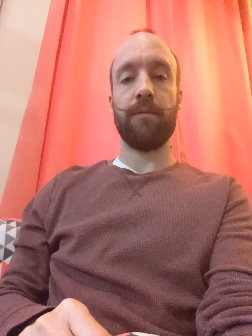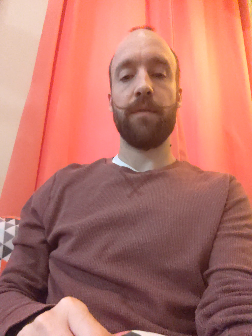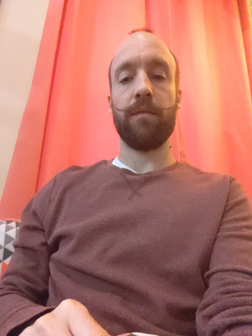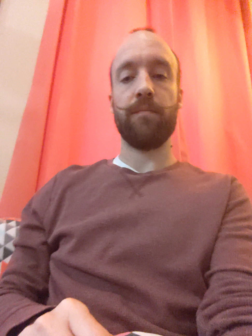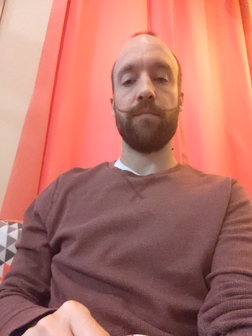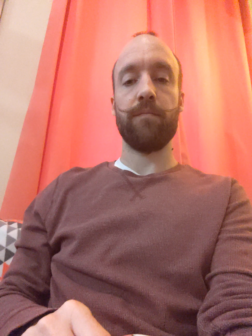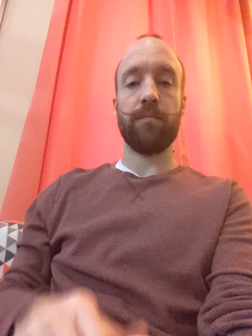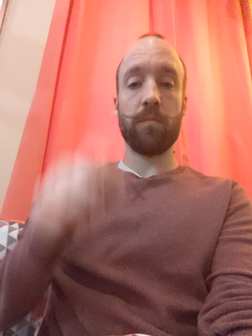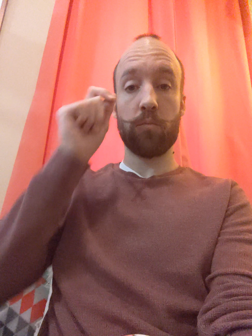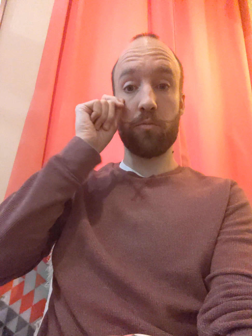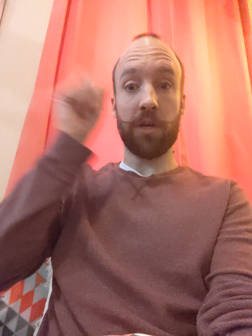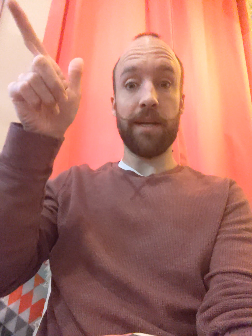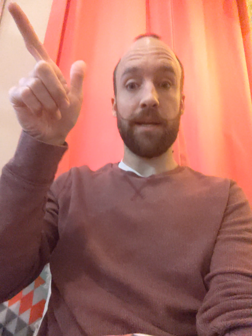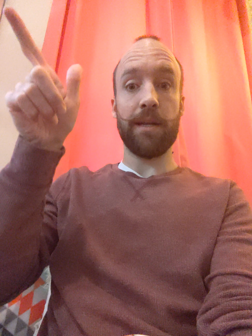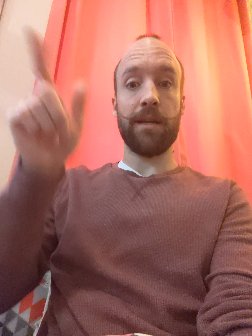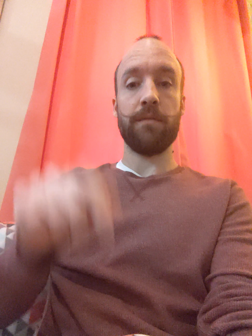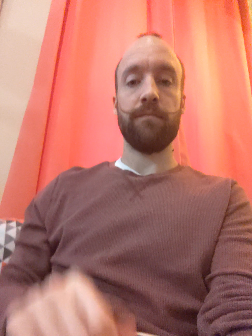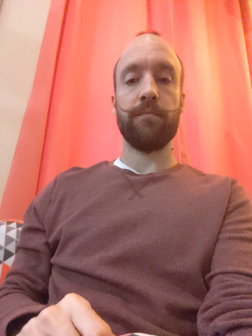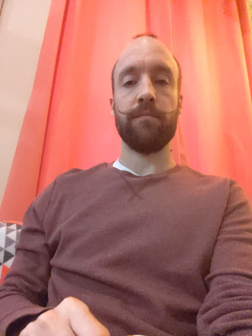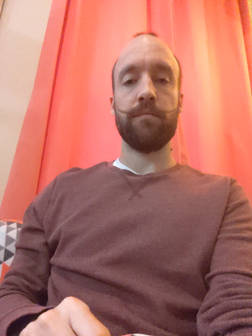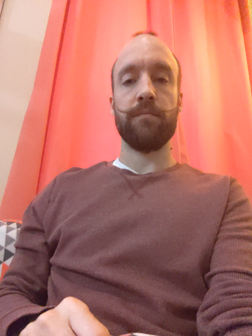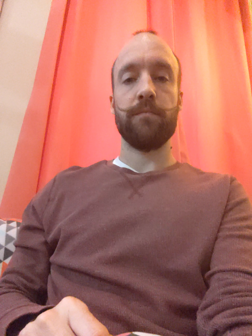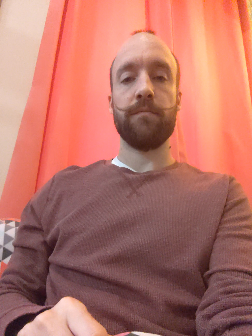awake